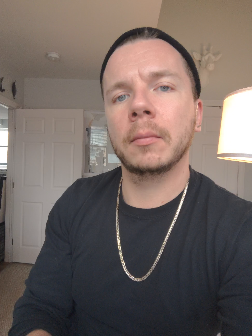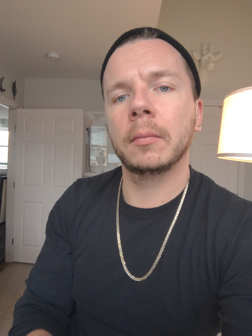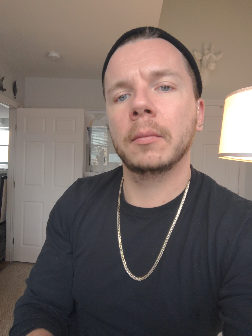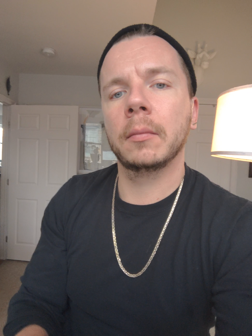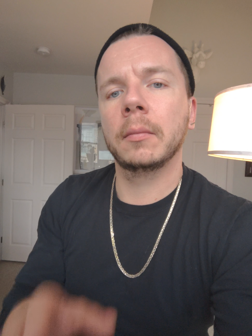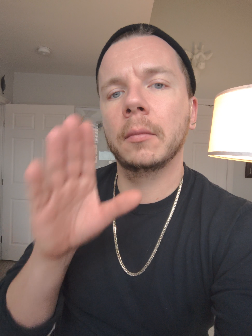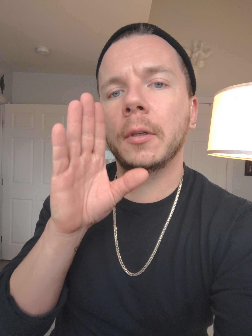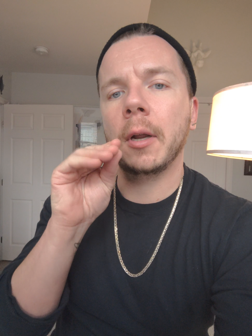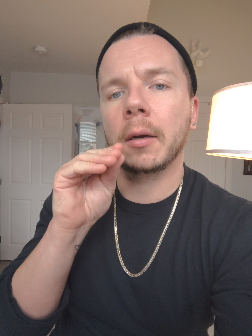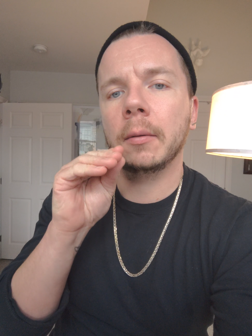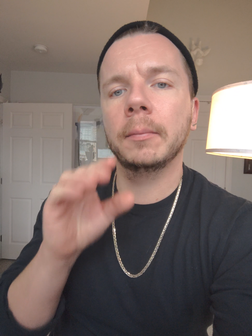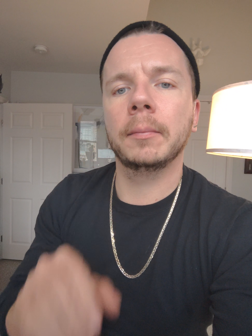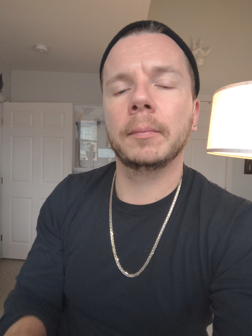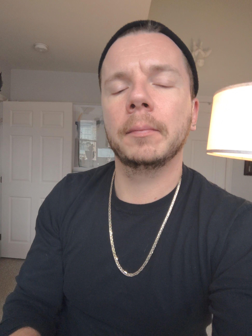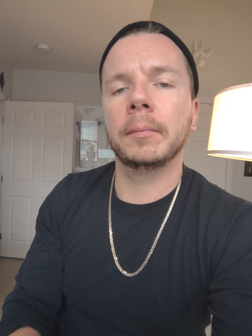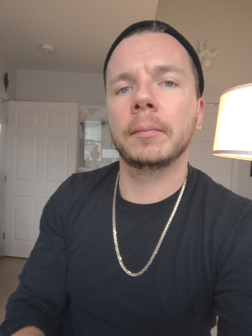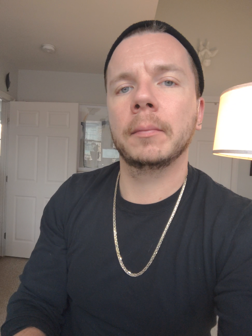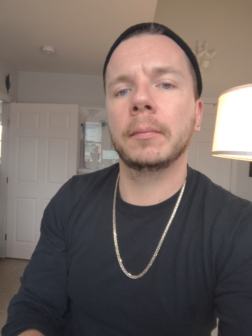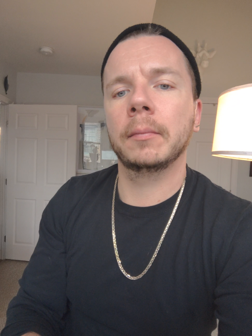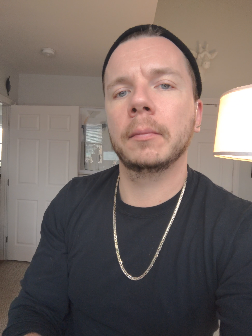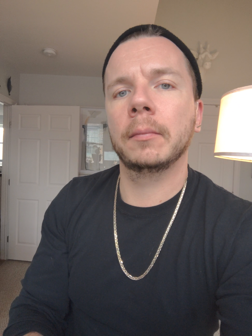duck